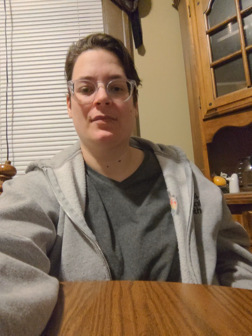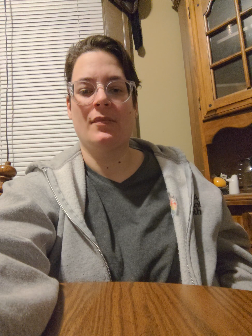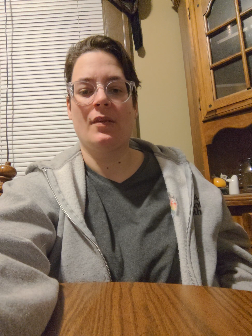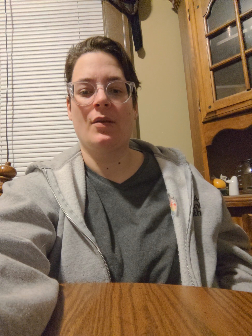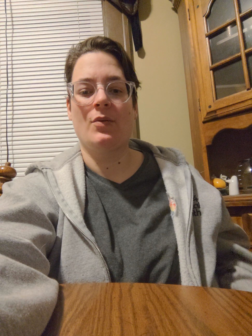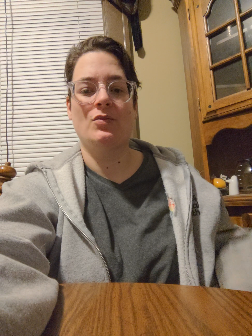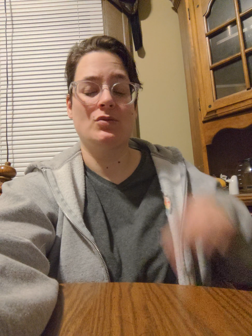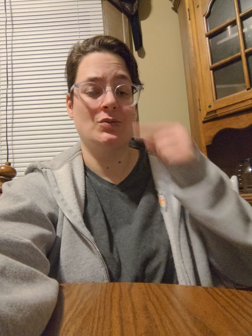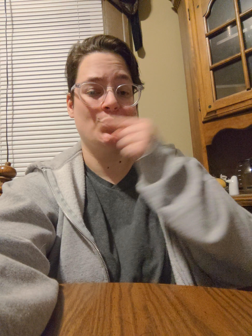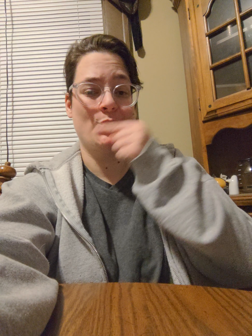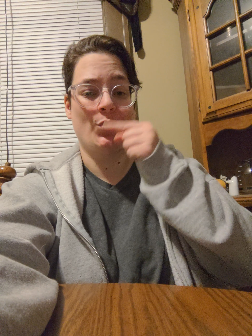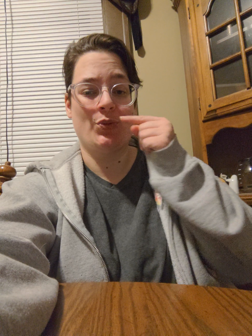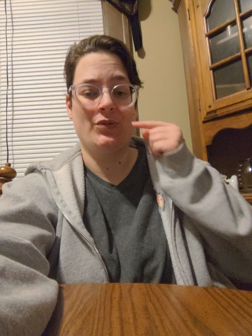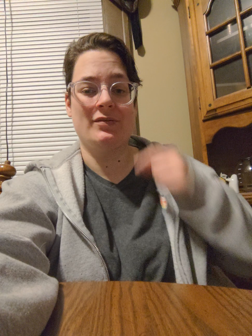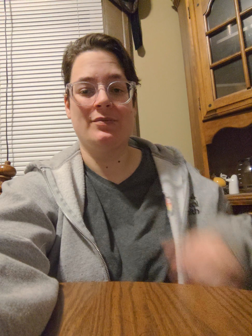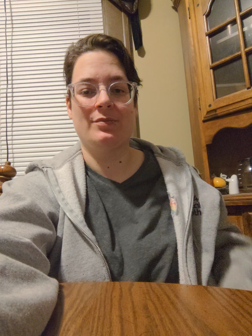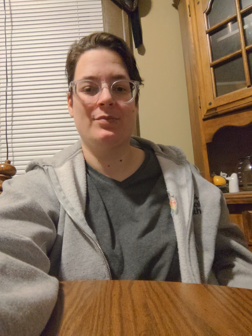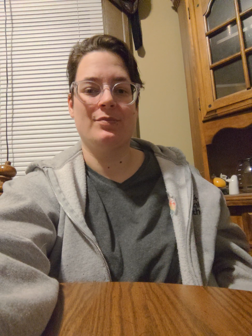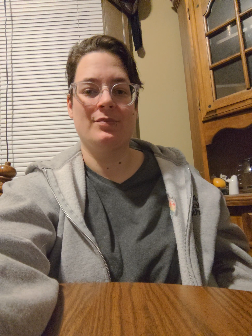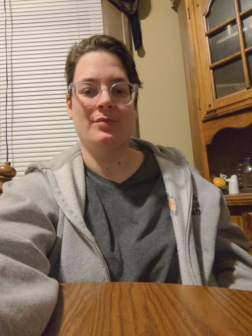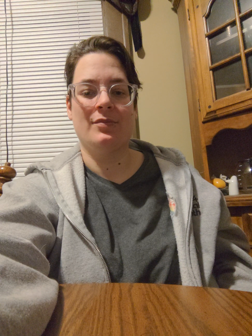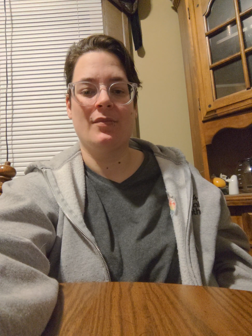toothbrush